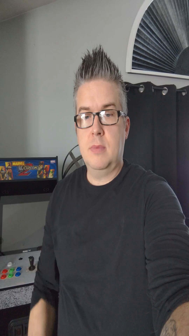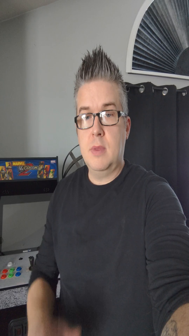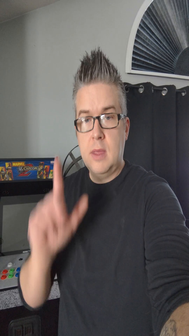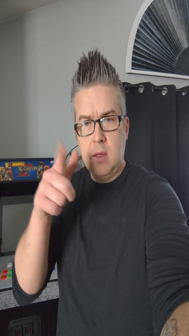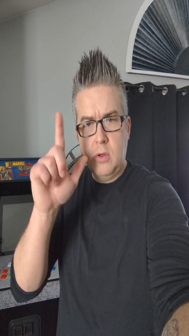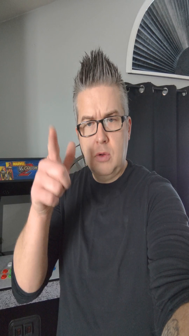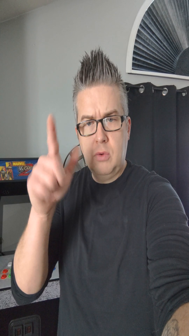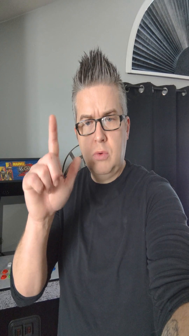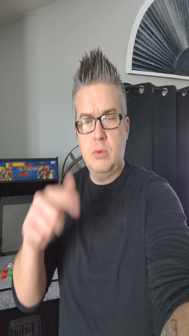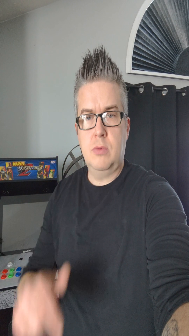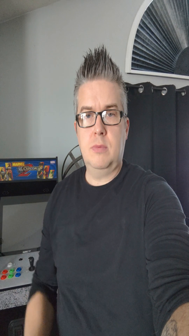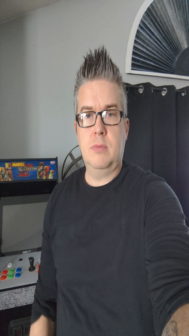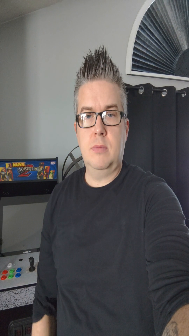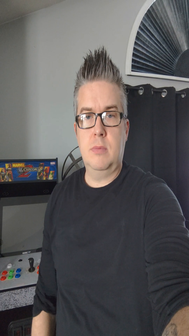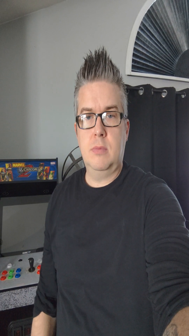later